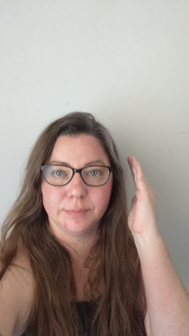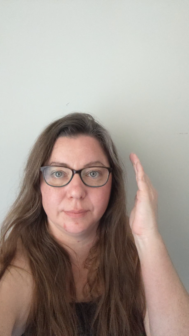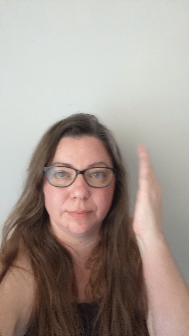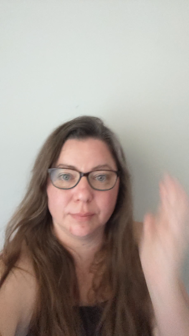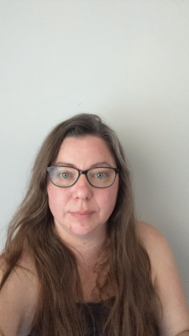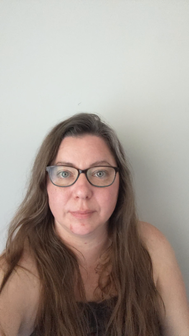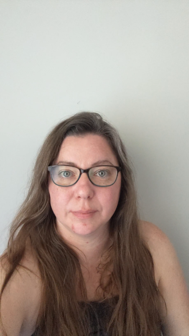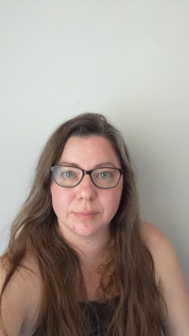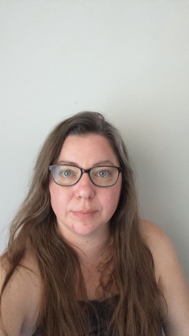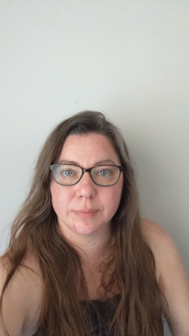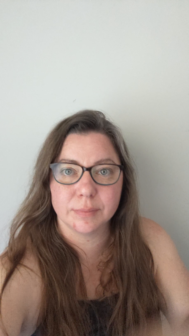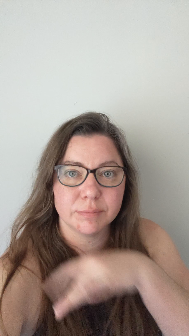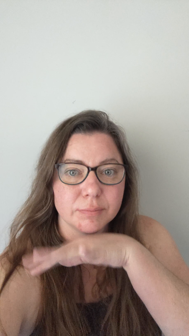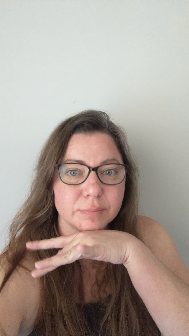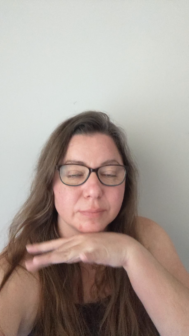naughty